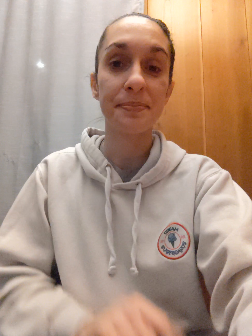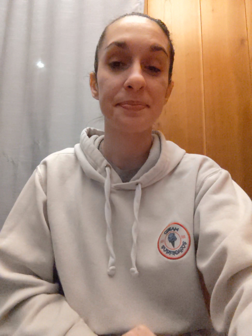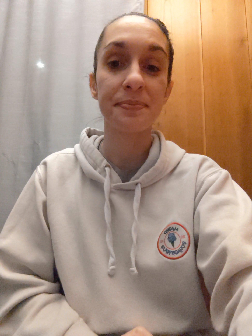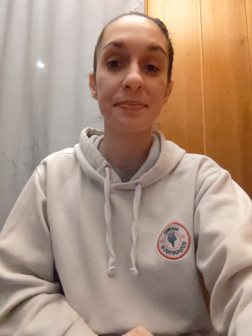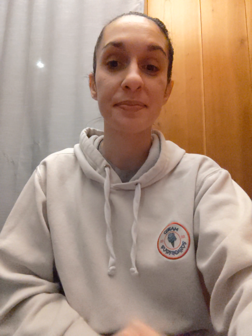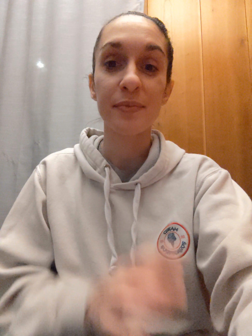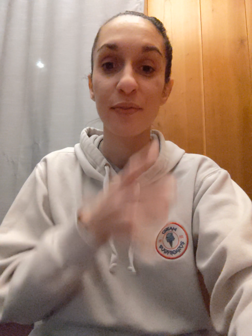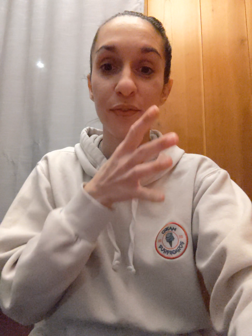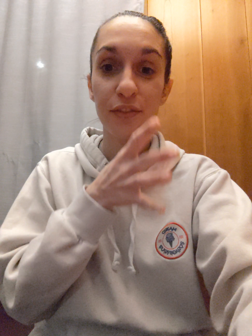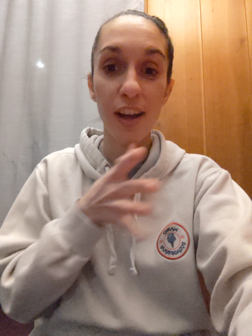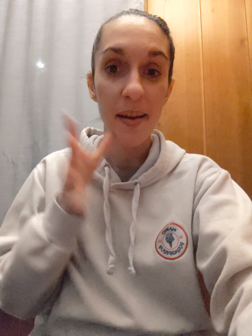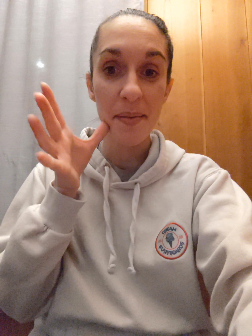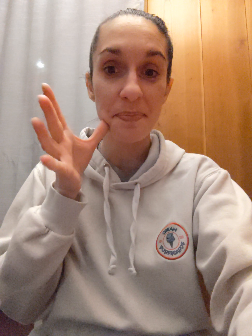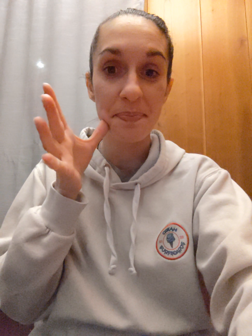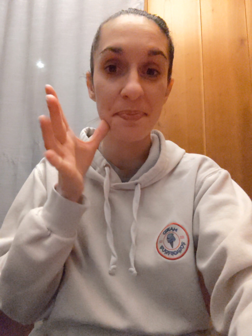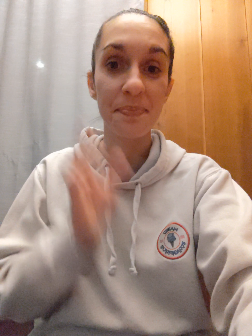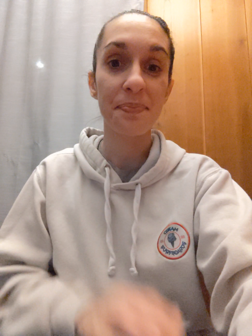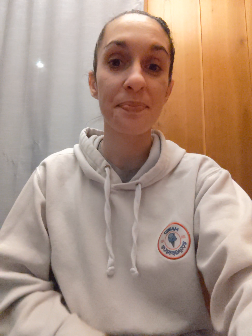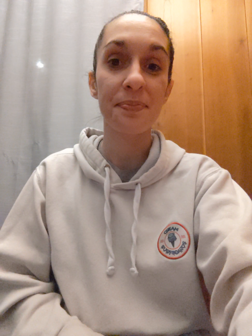farm